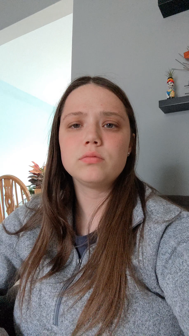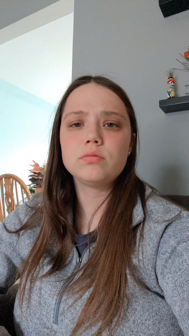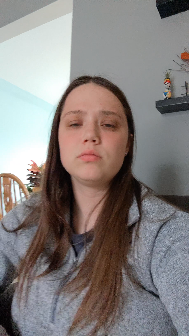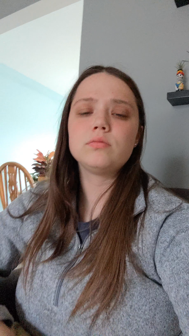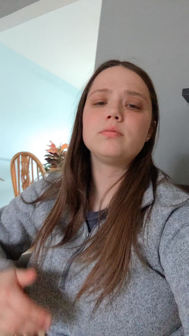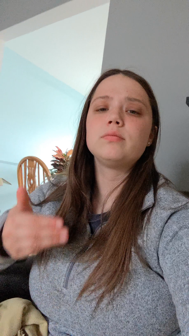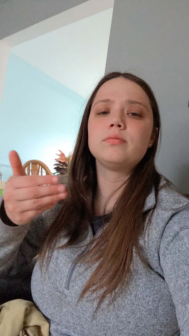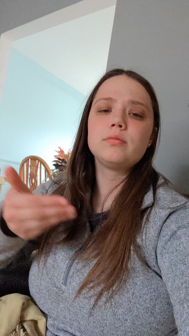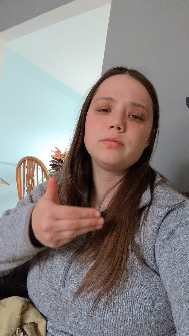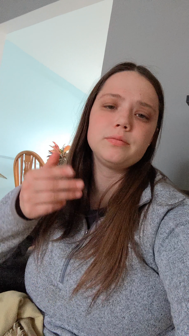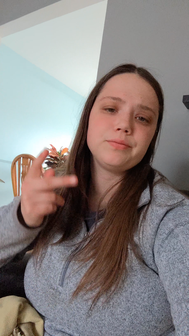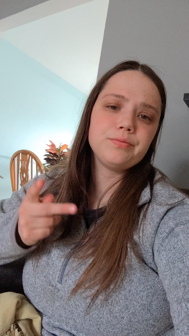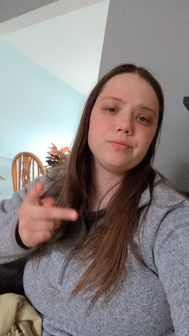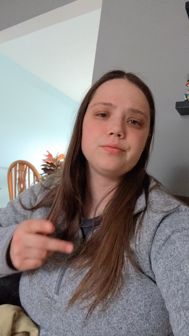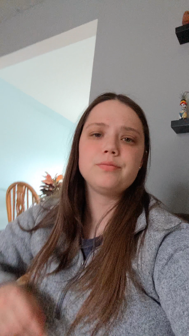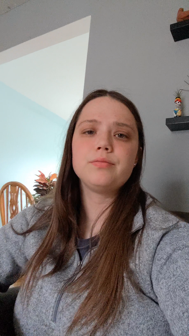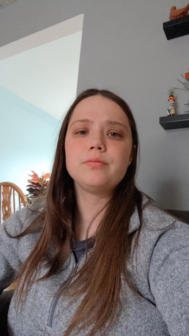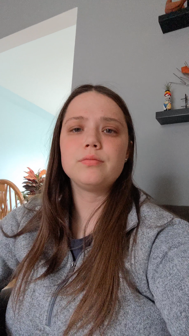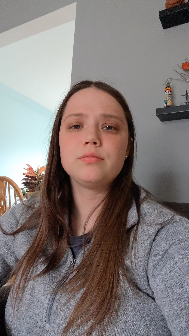babysitter